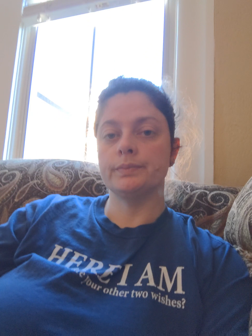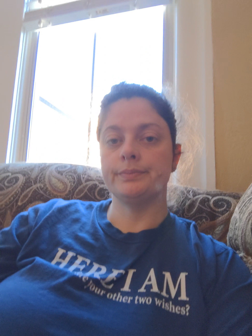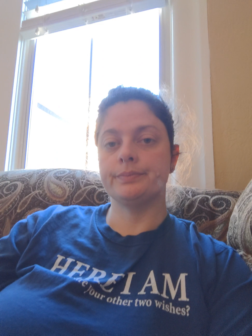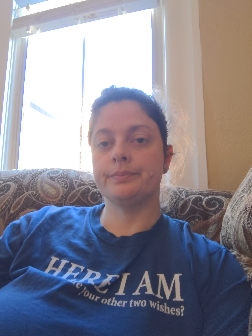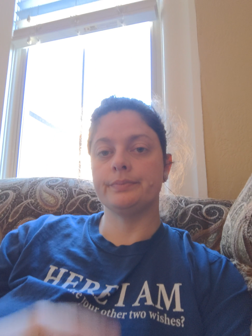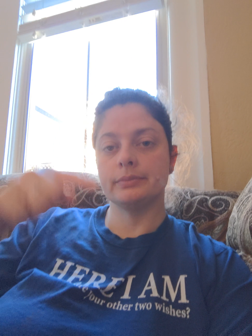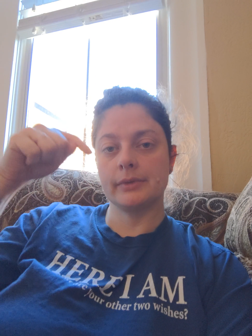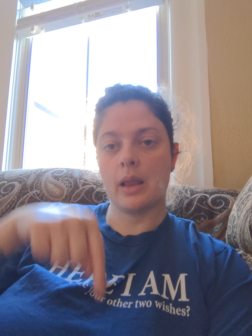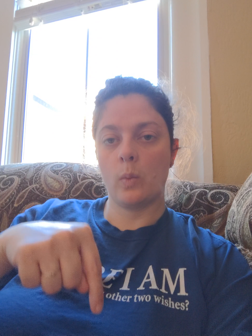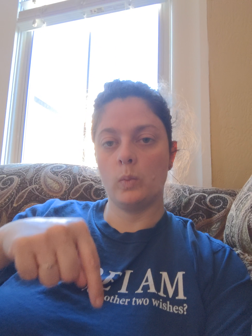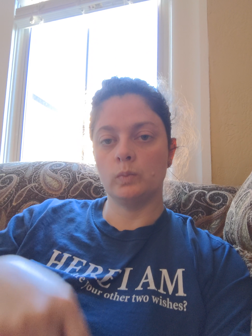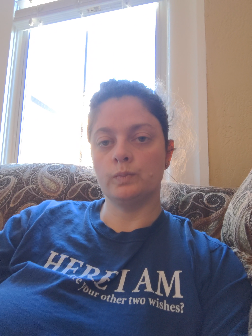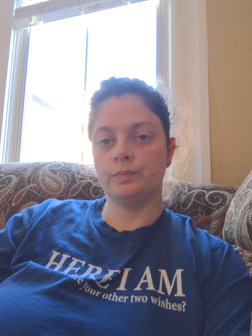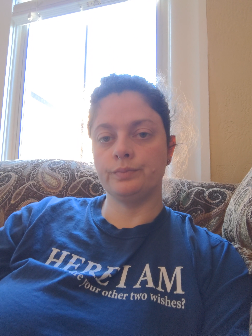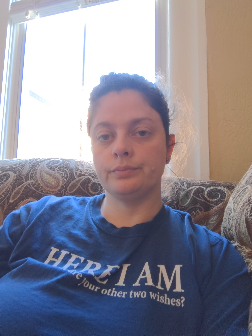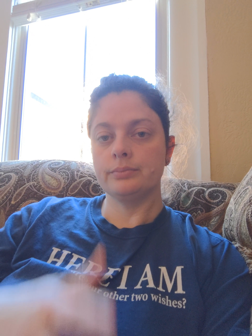down